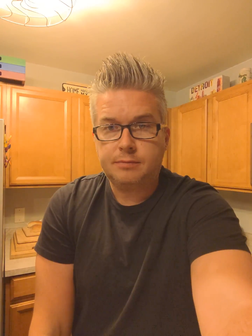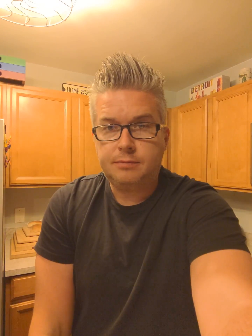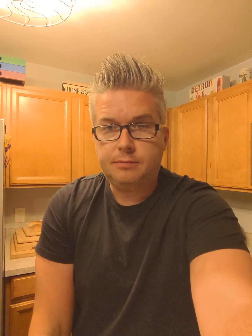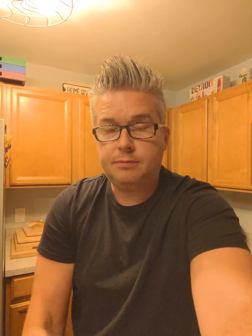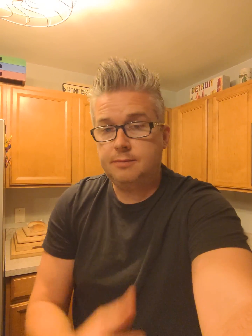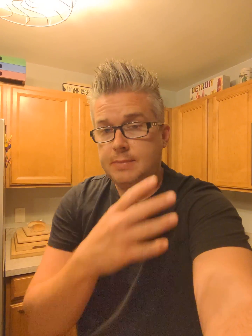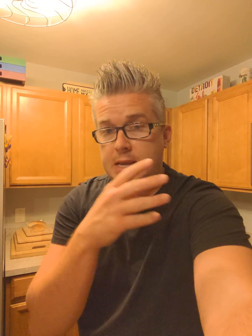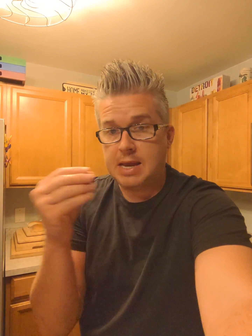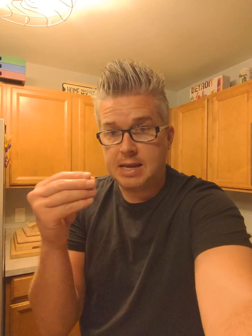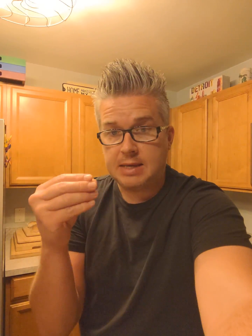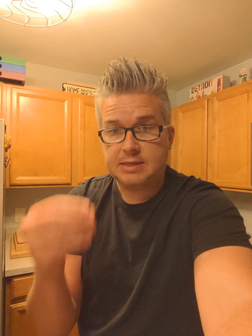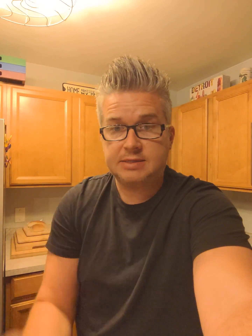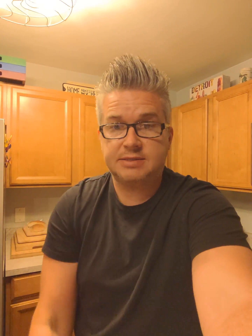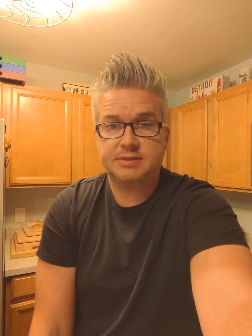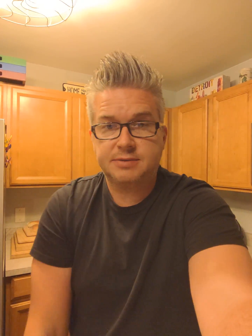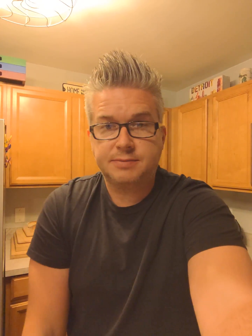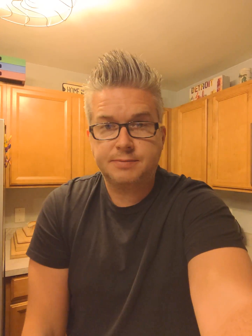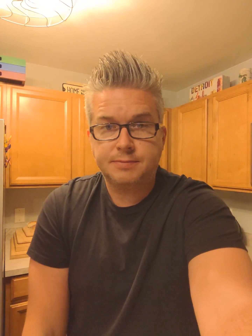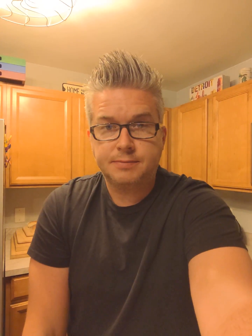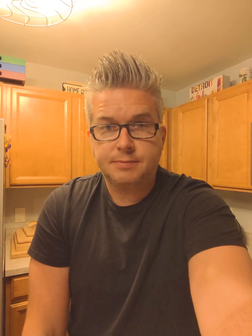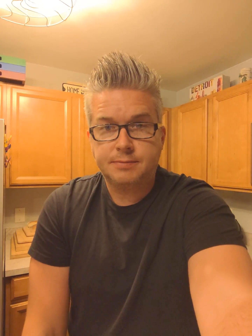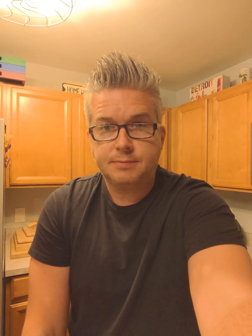and